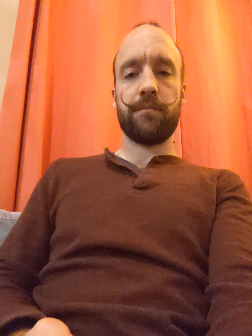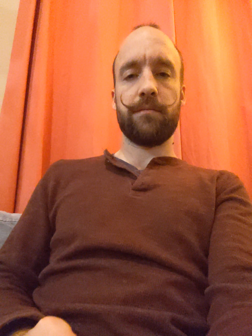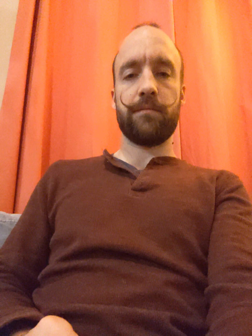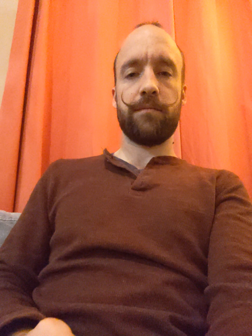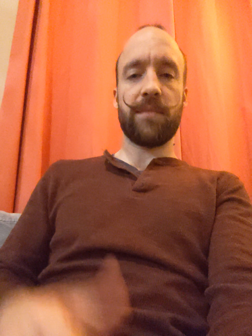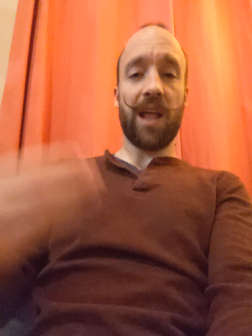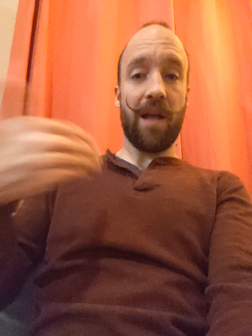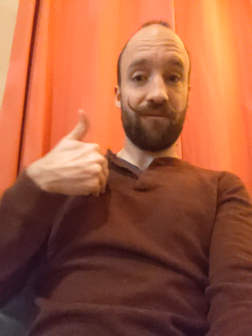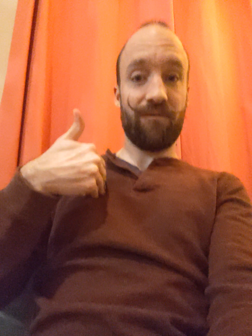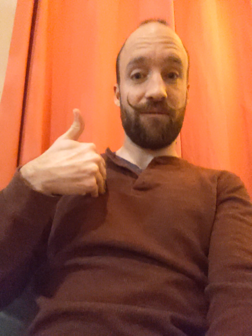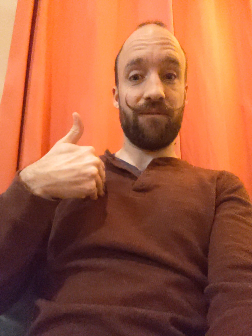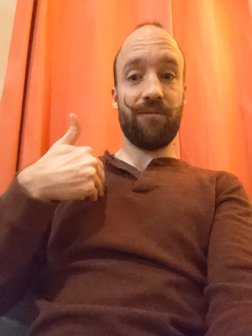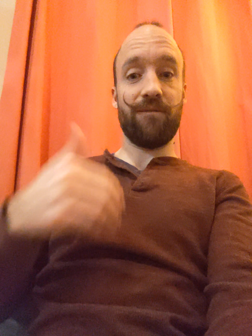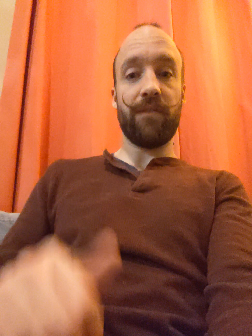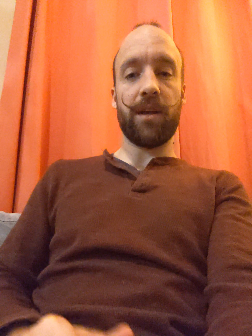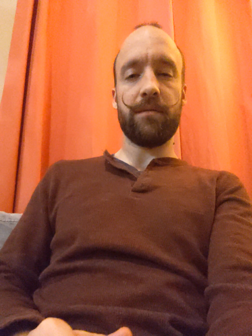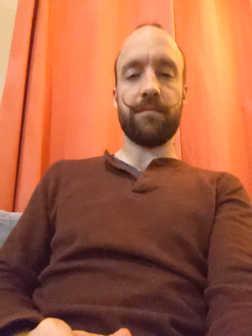have